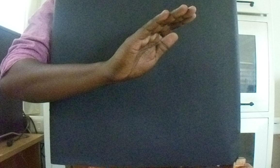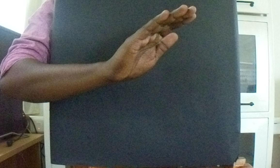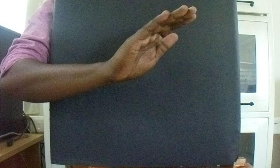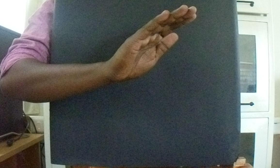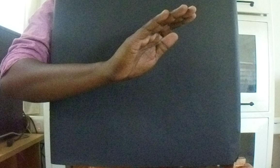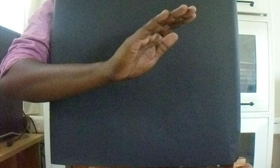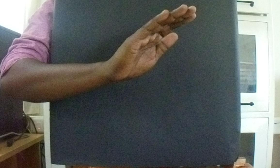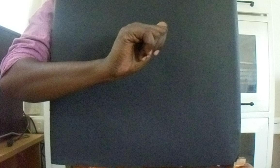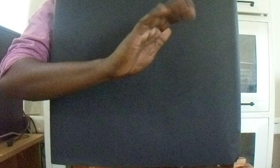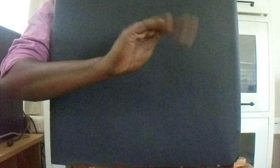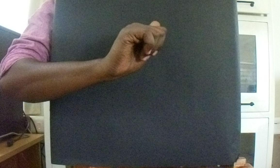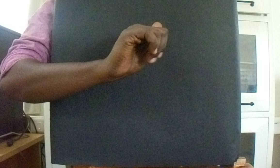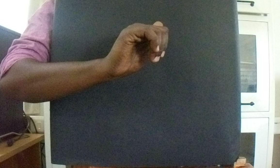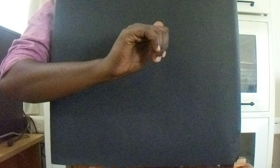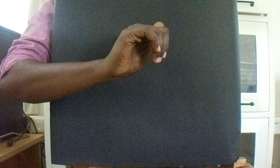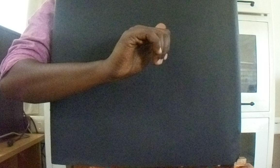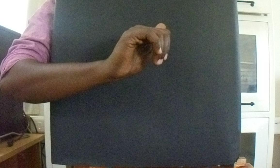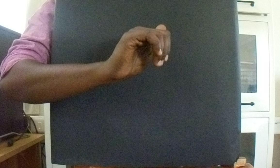call